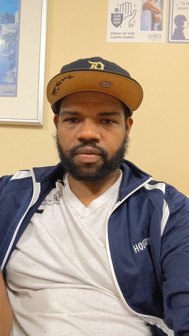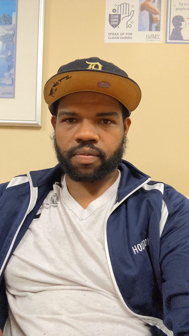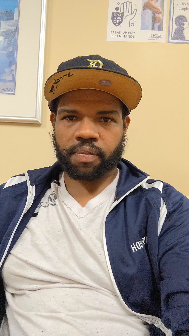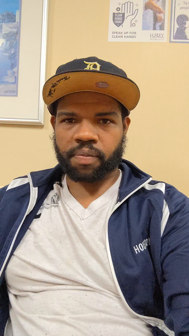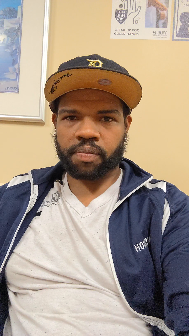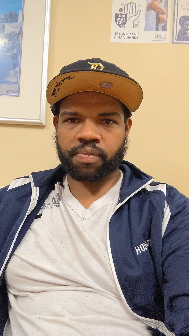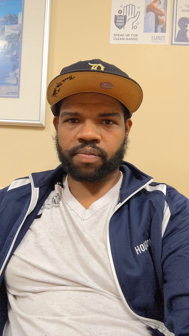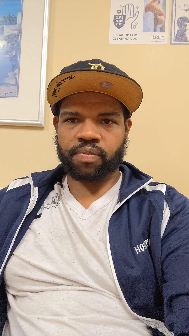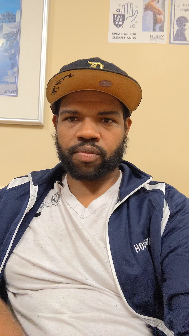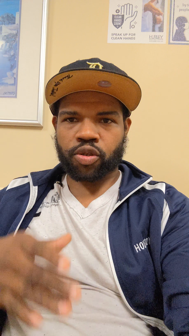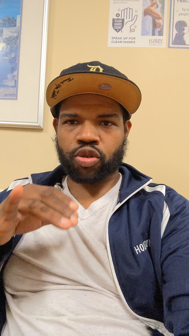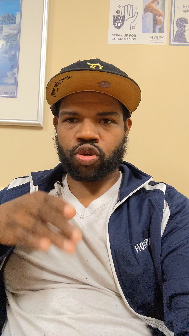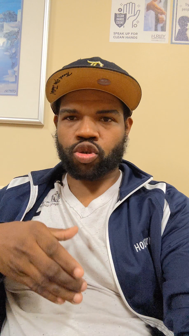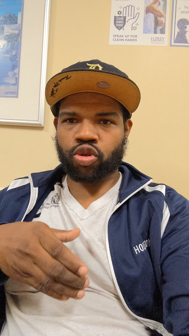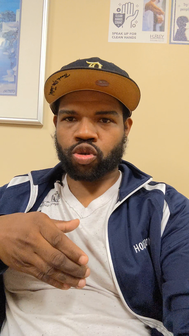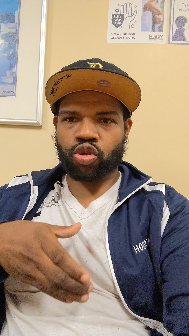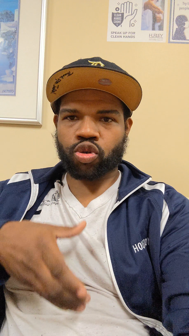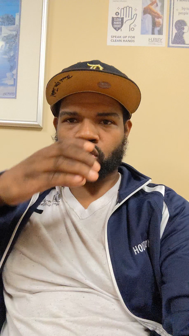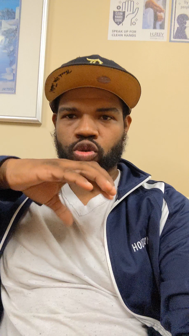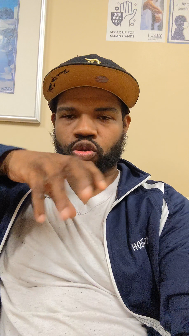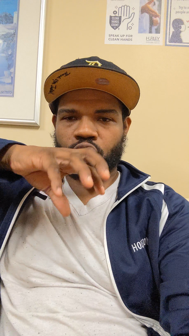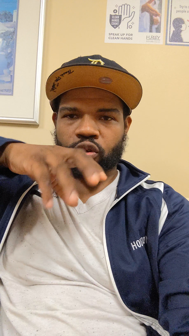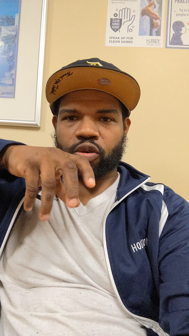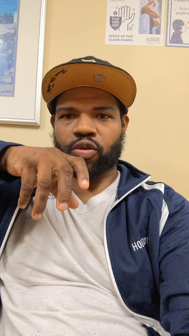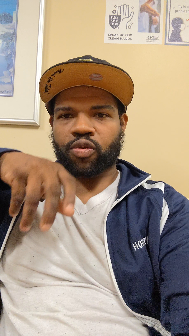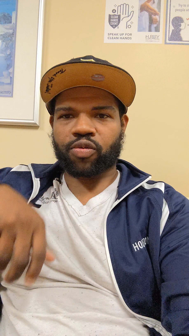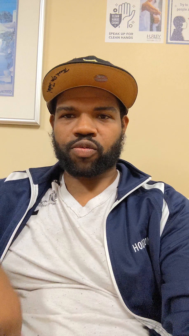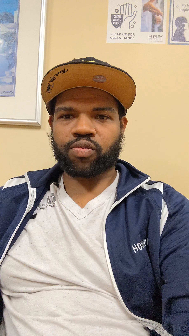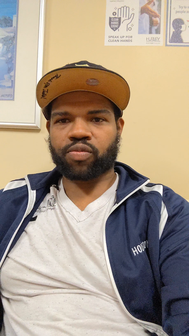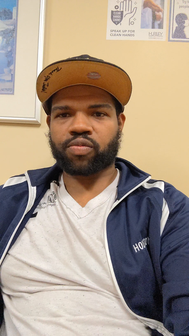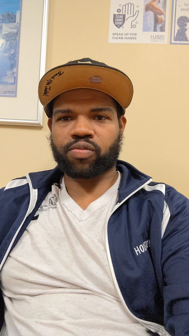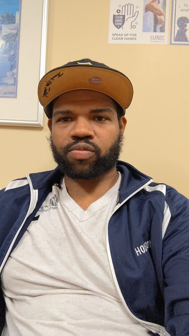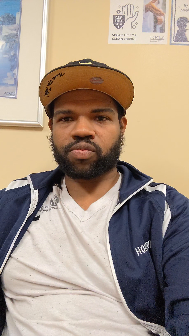jar